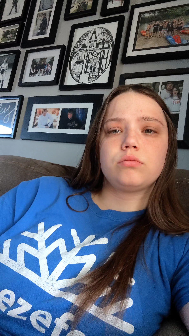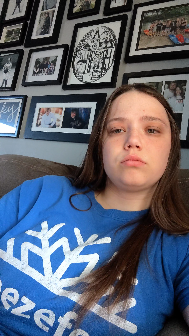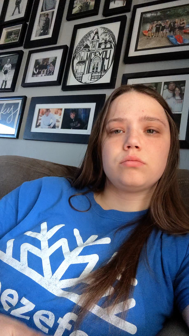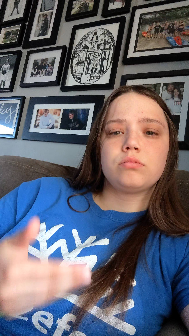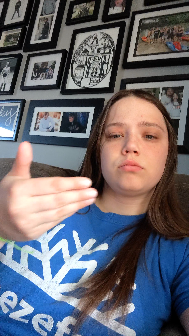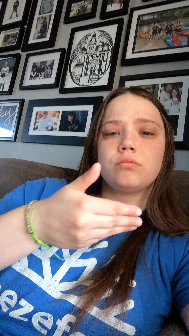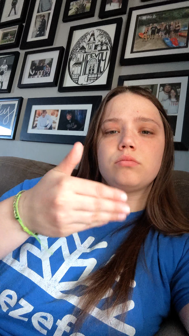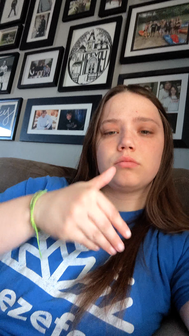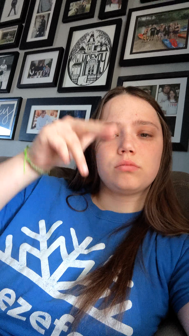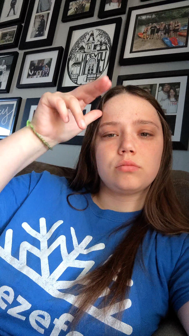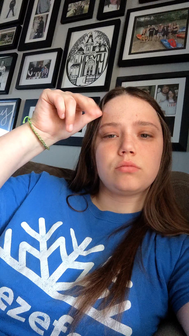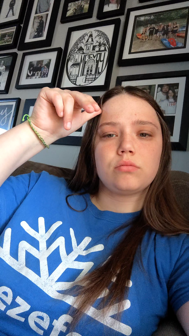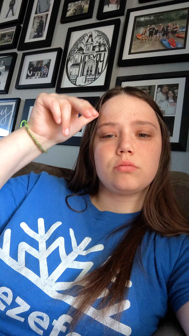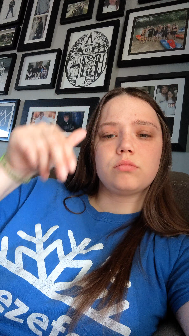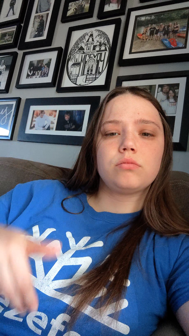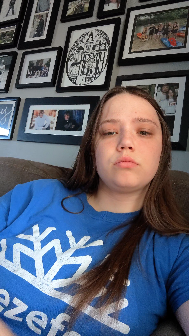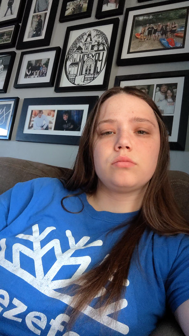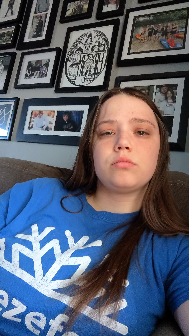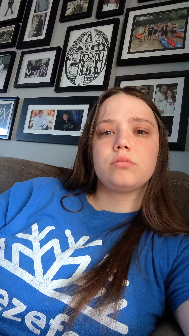pony